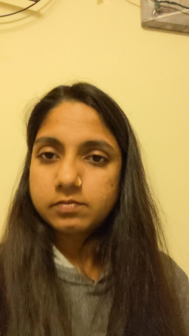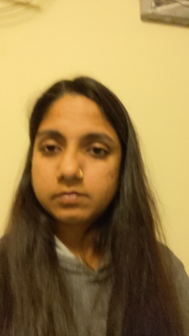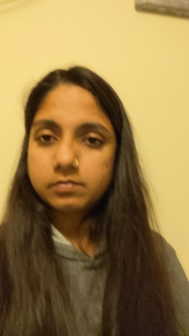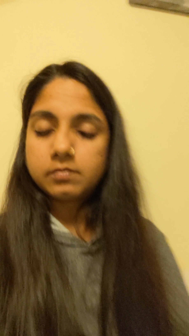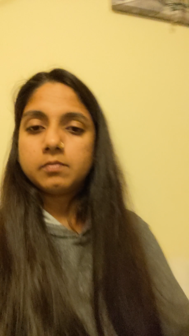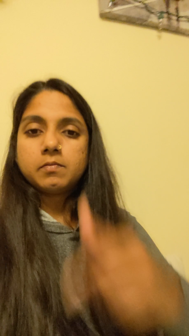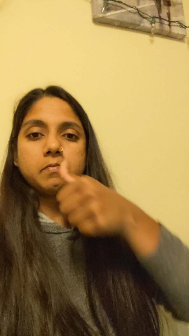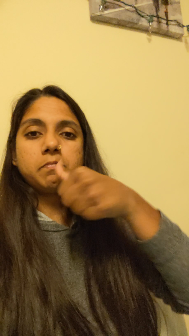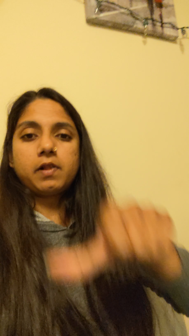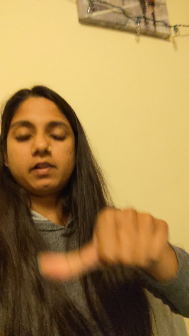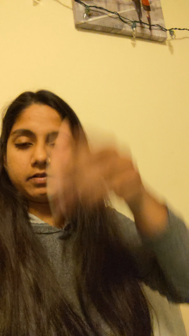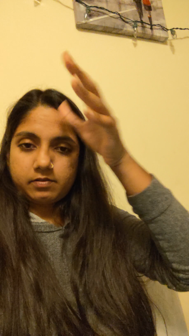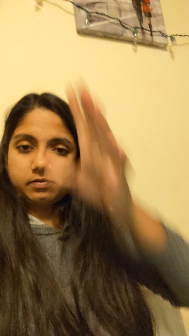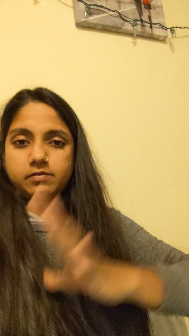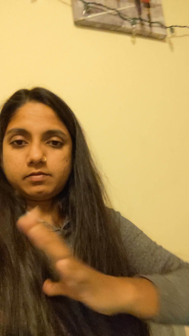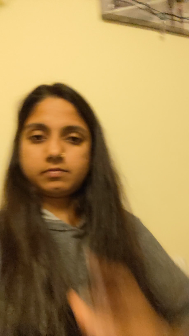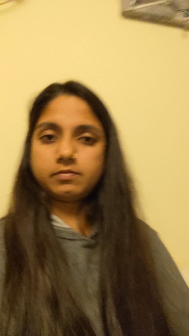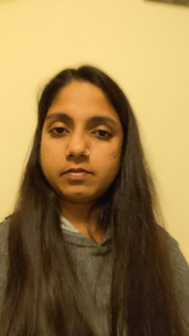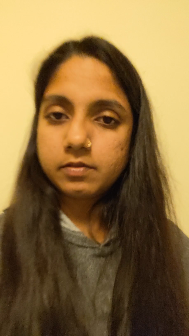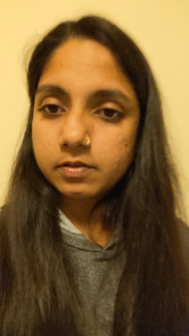mailman